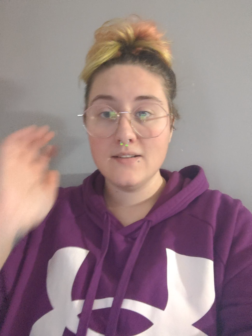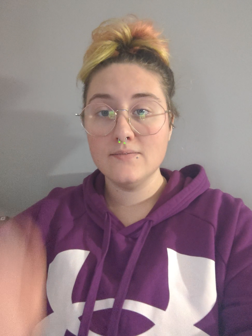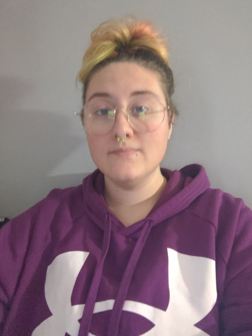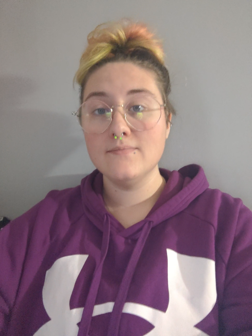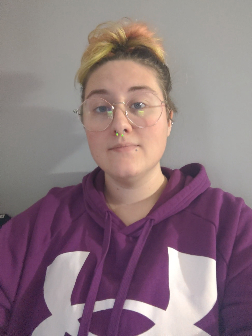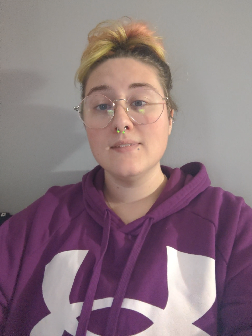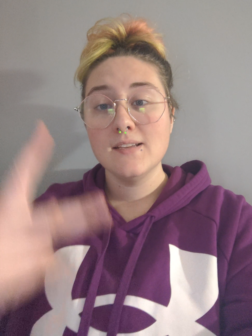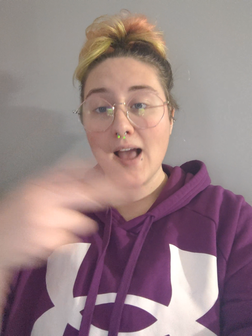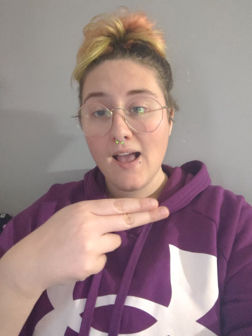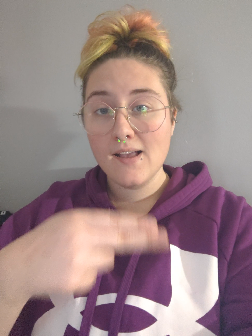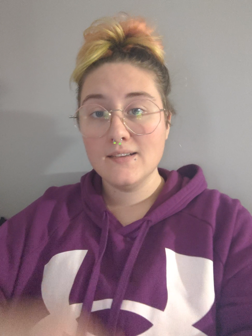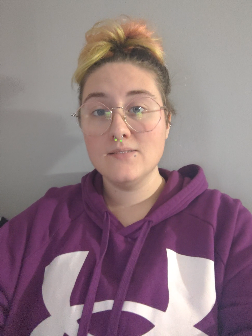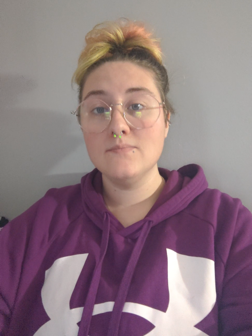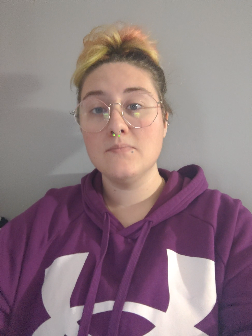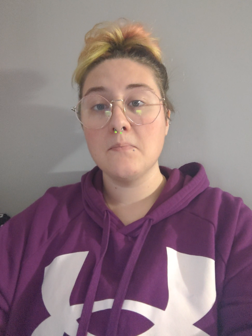cut